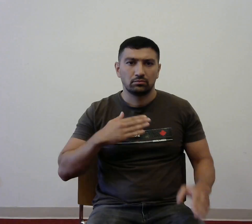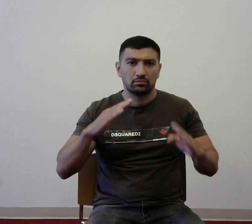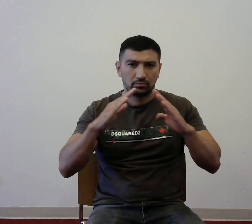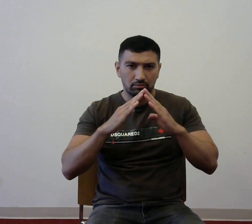ev